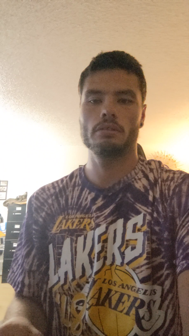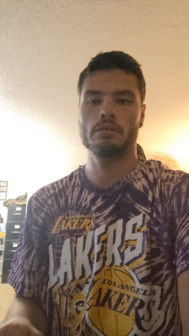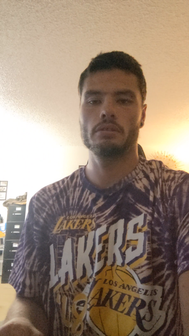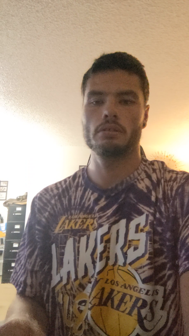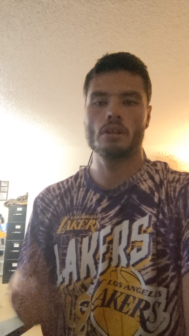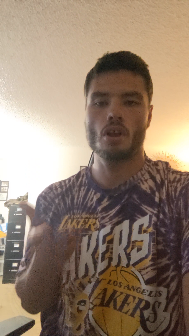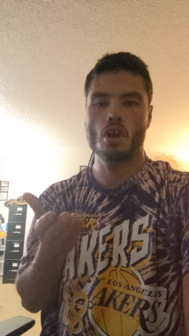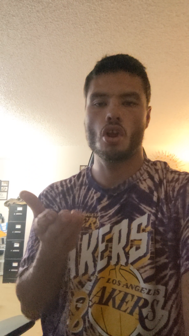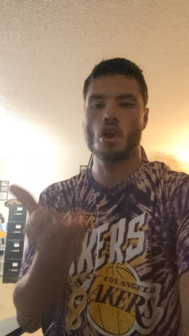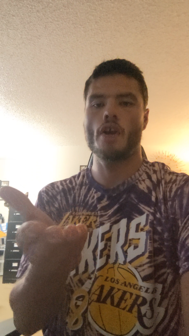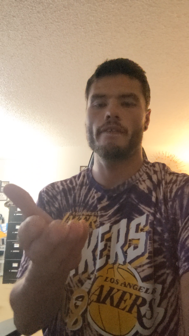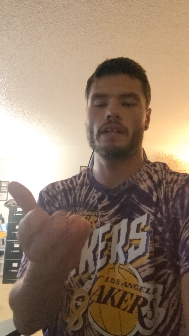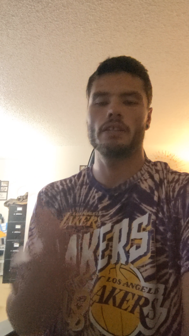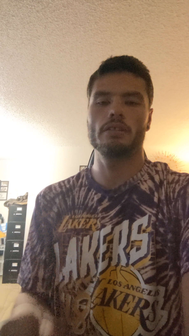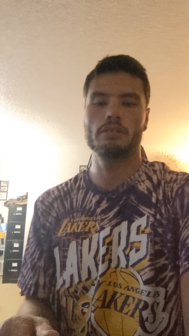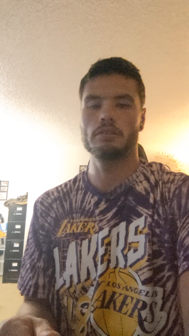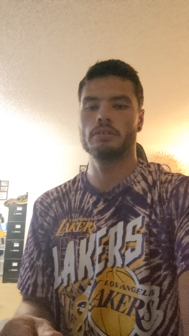oven